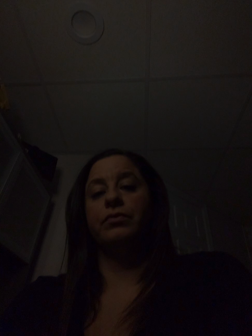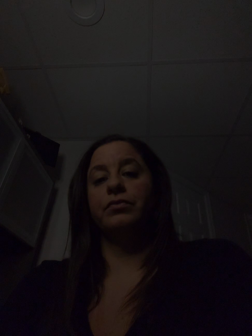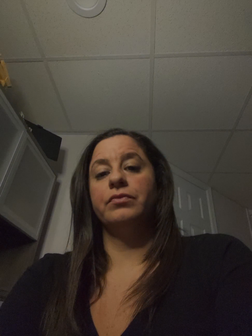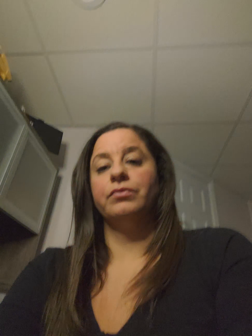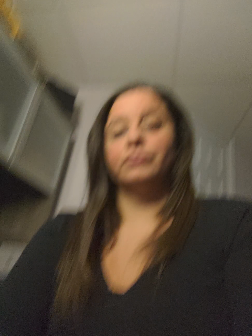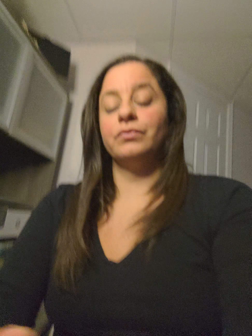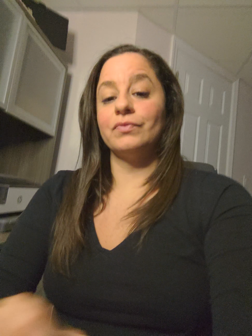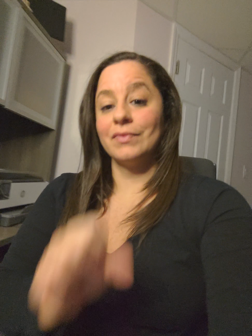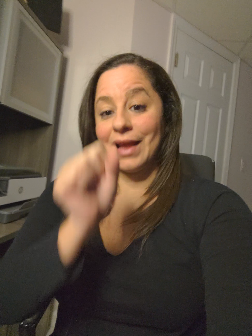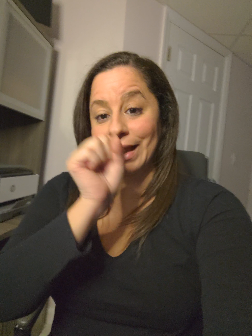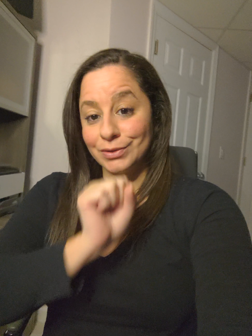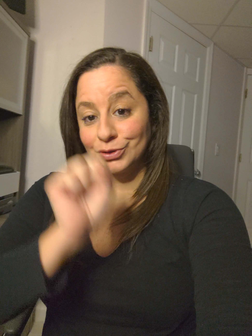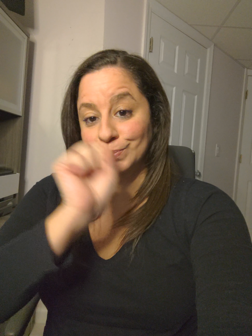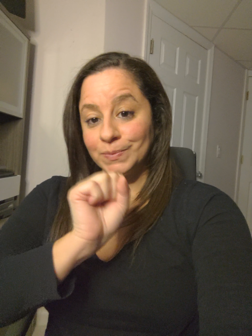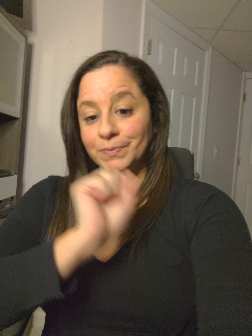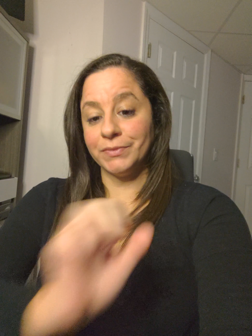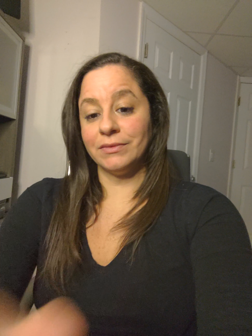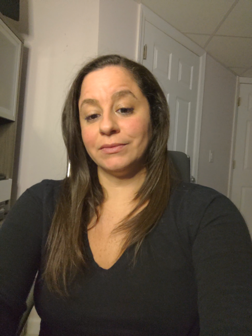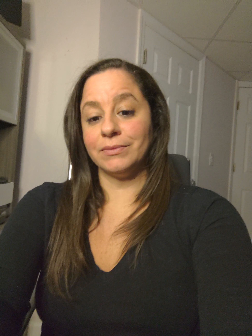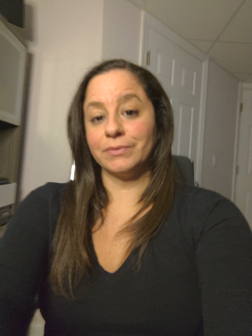ice cream